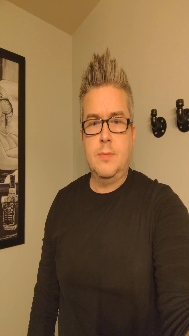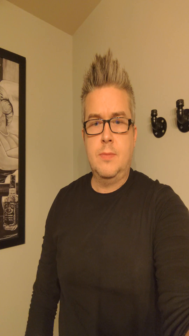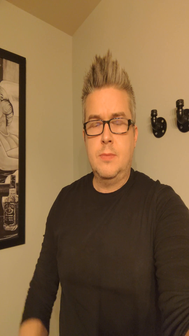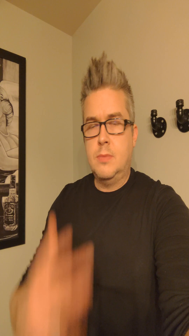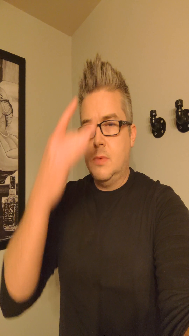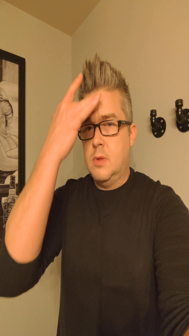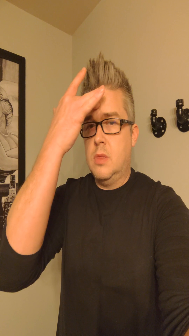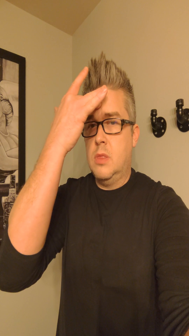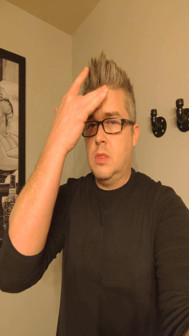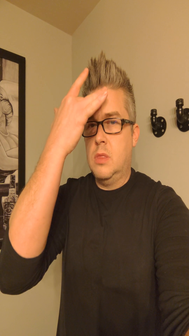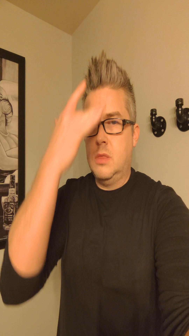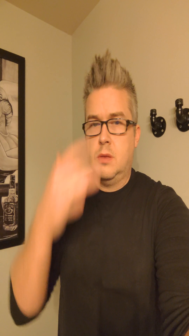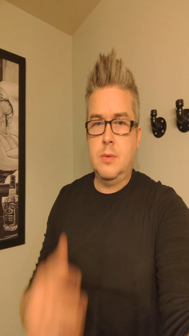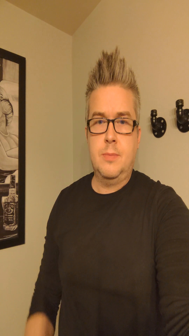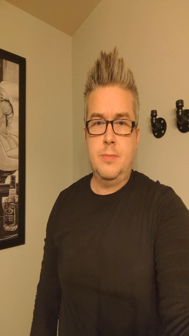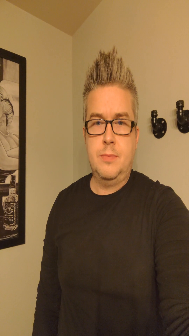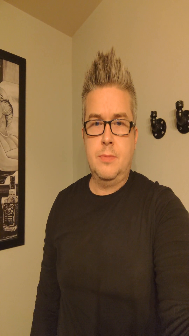sick